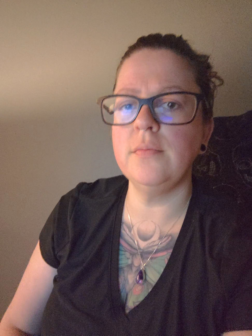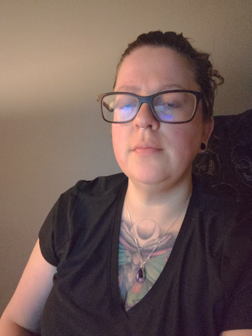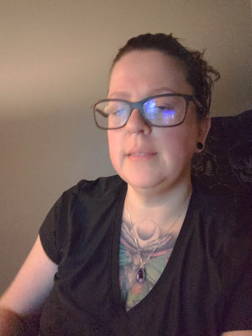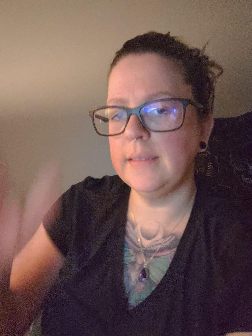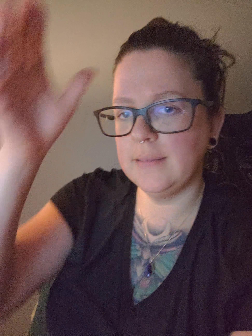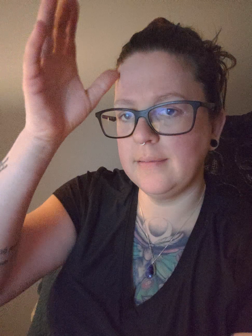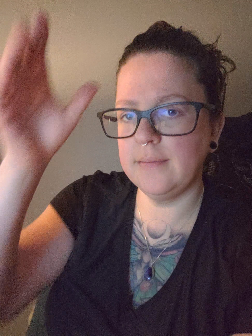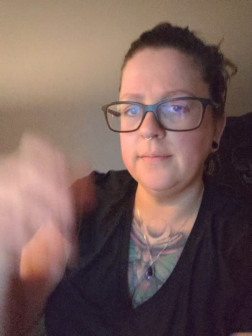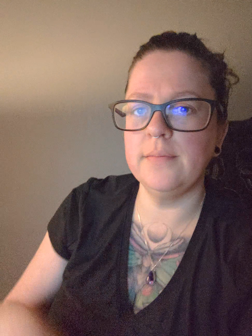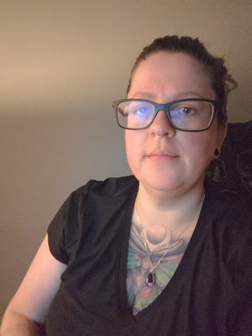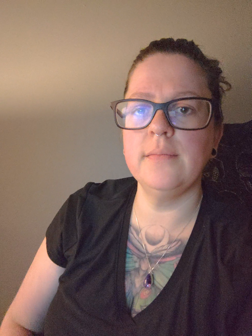dad